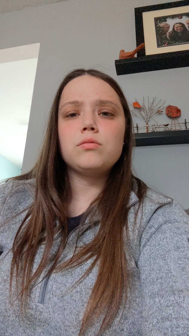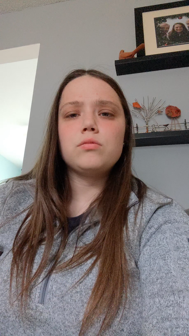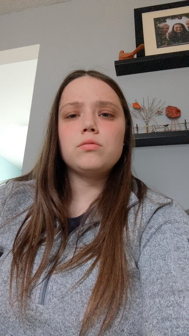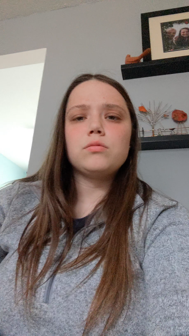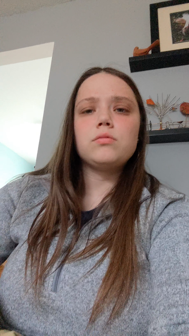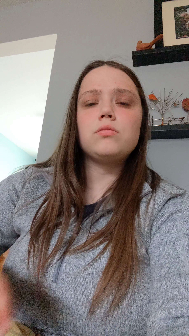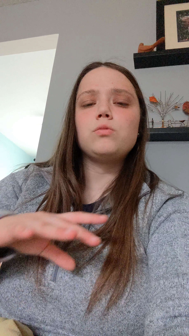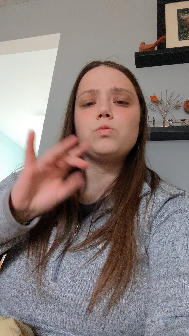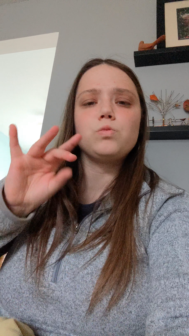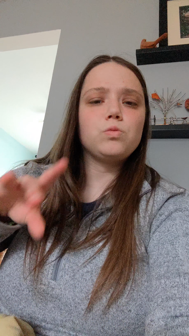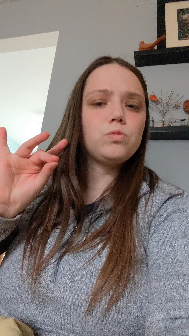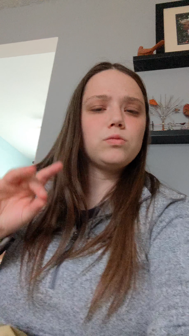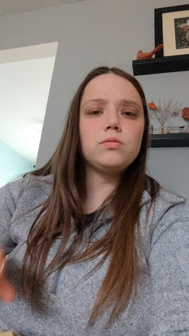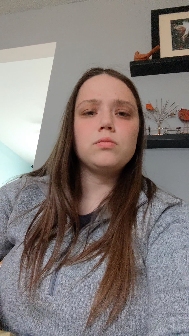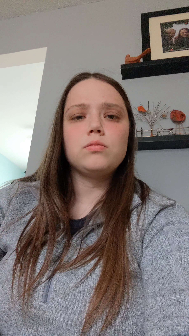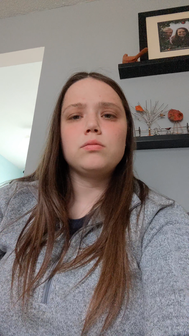choose